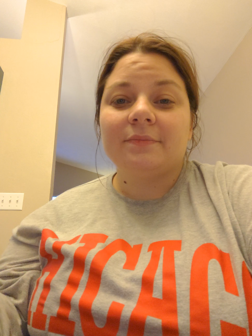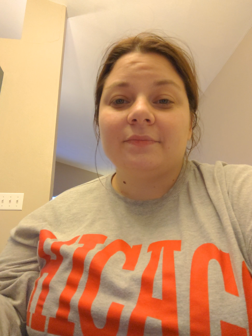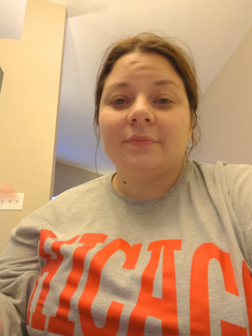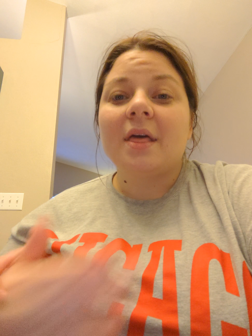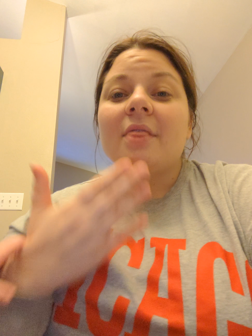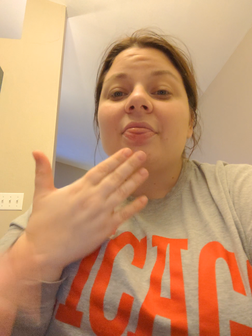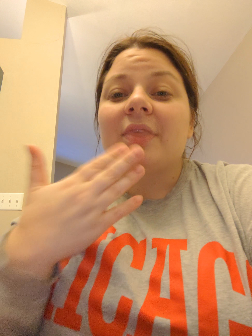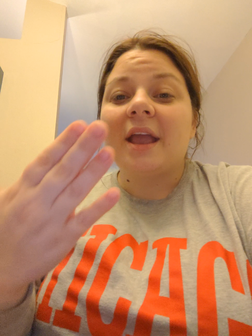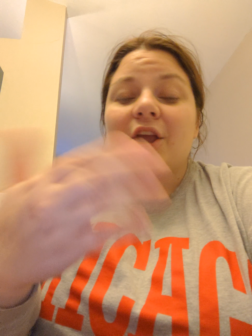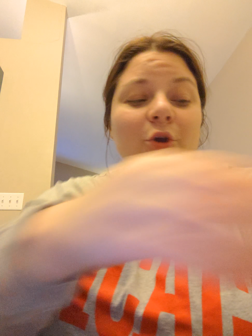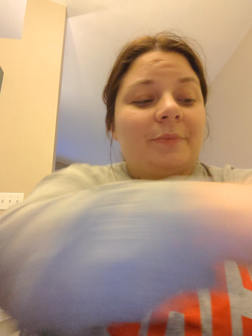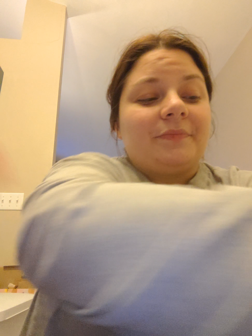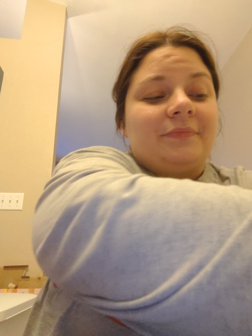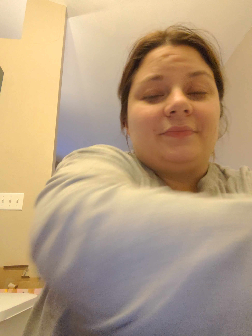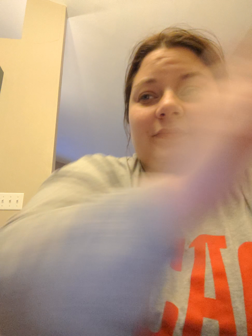thank you